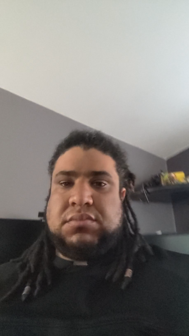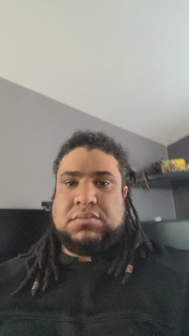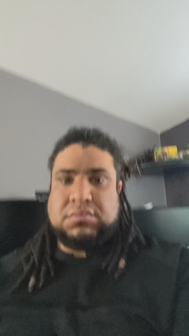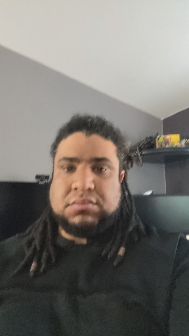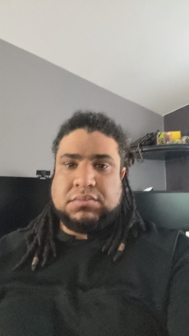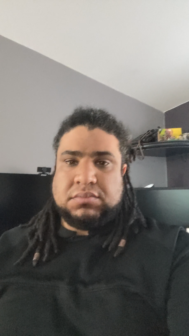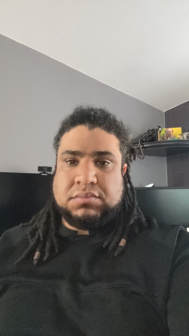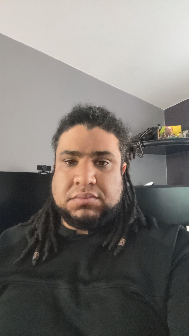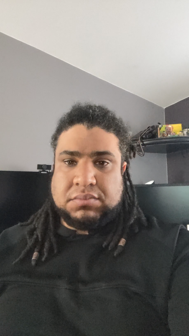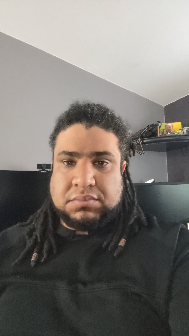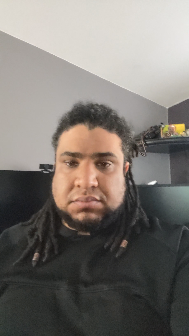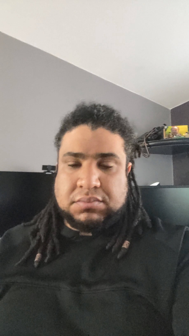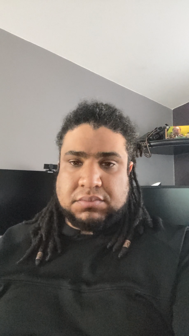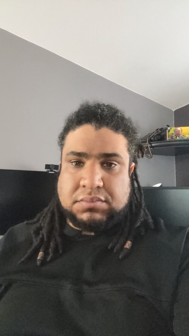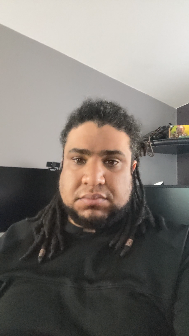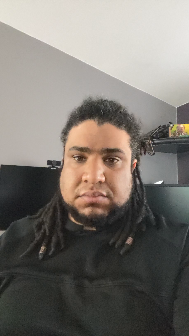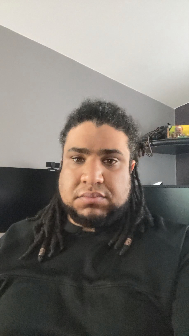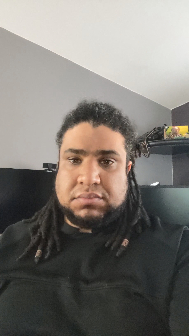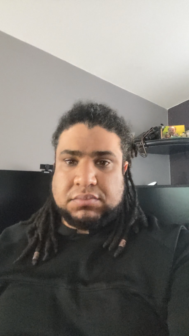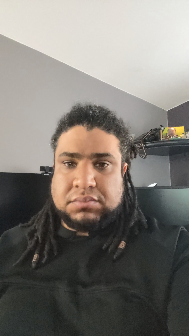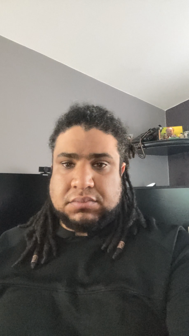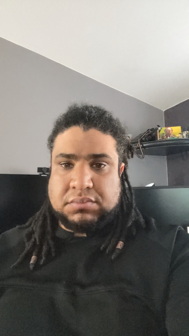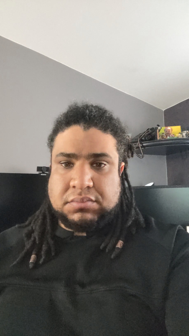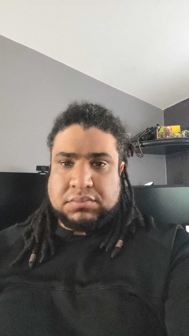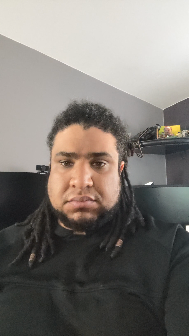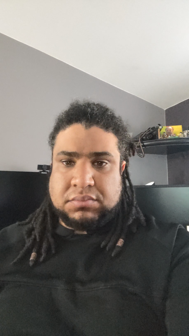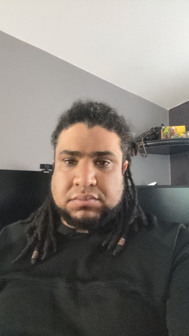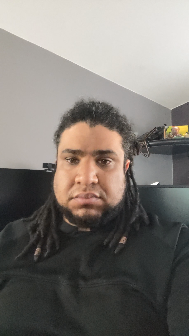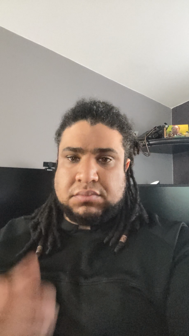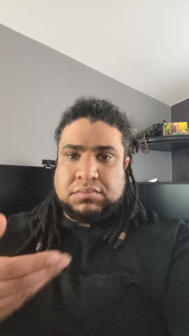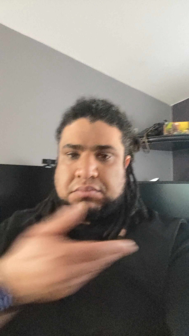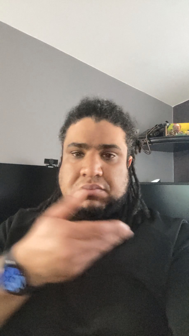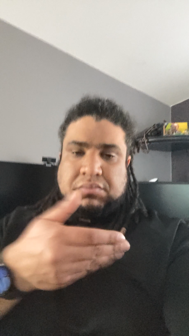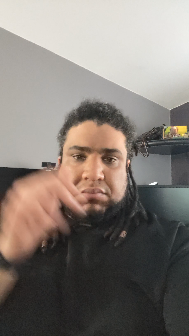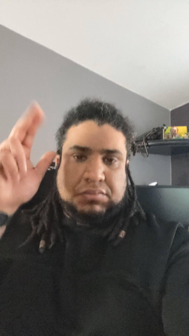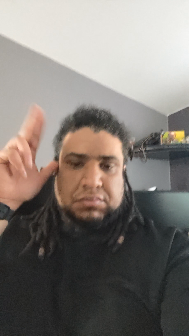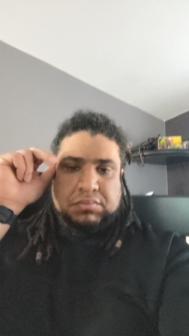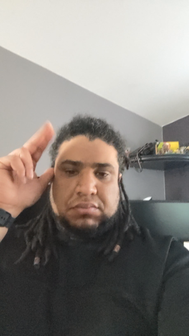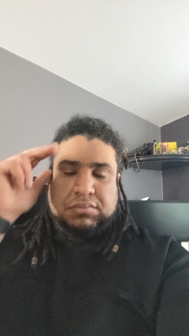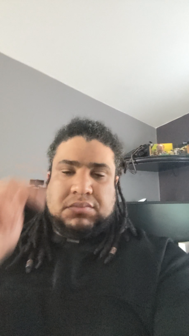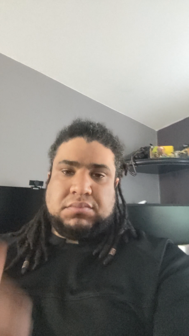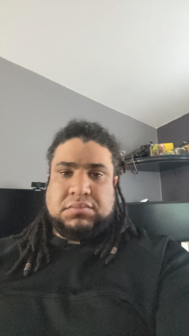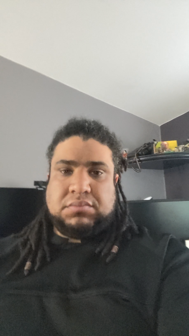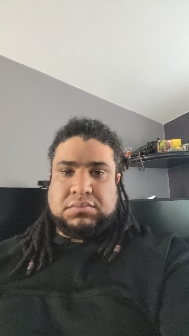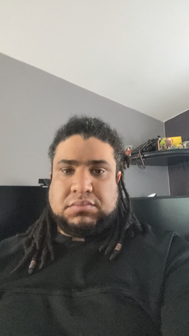pony